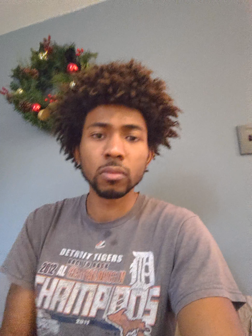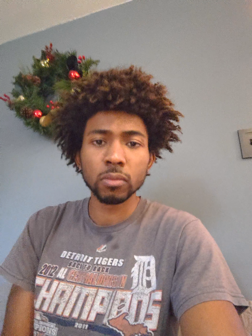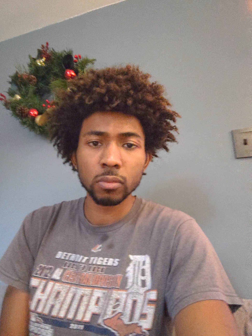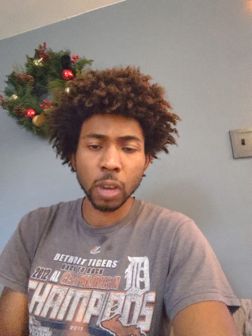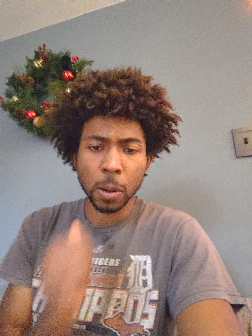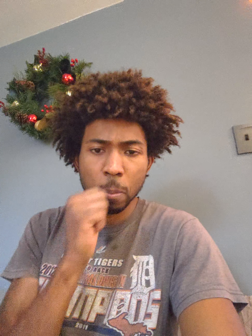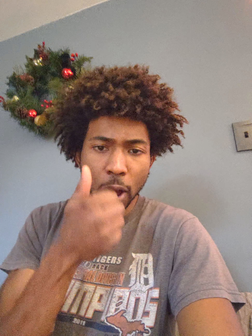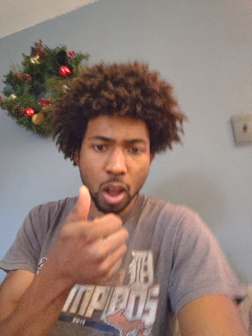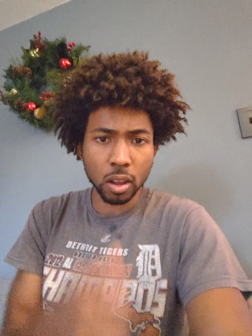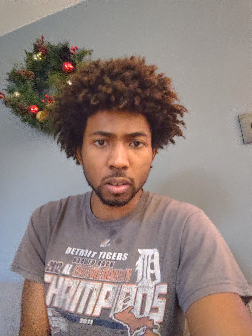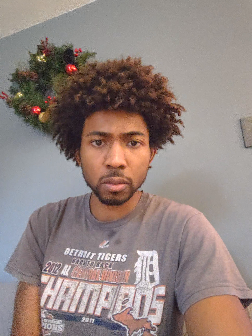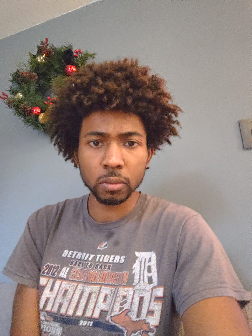tomorrow